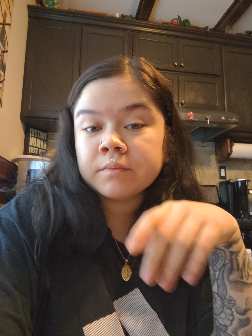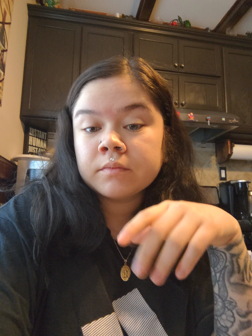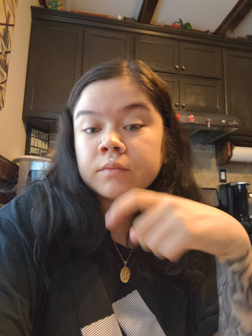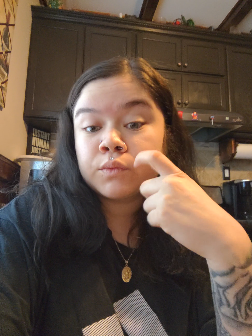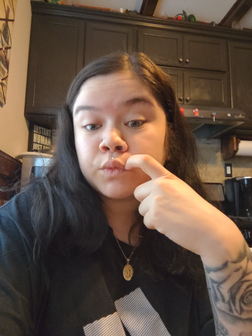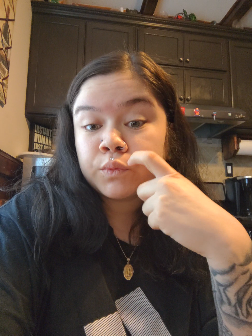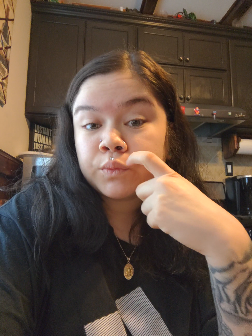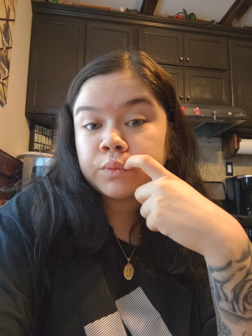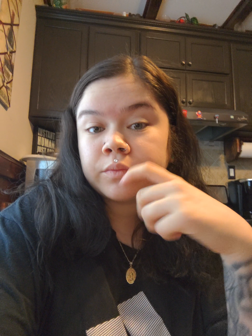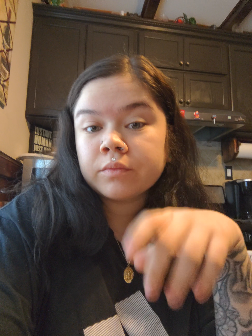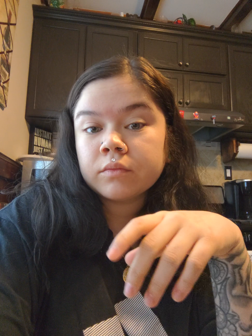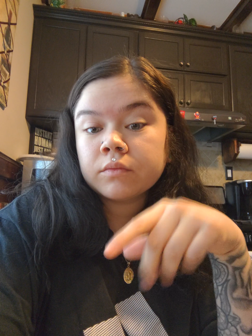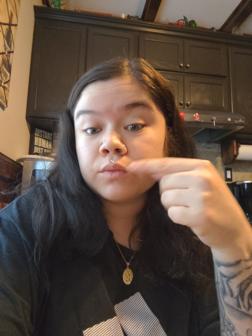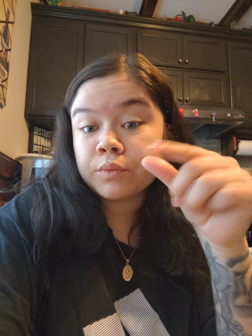tooth